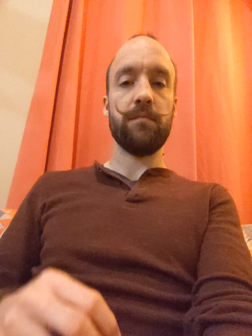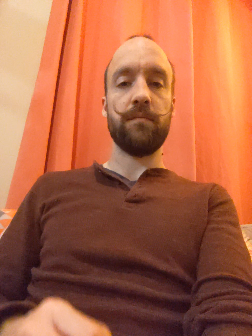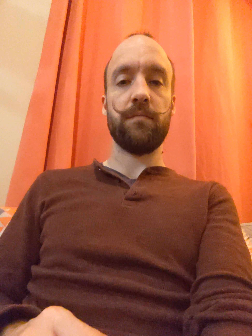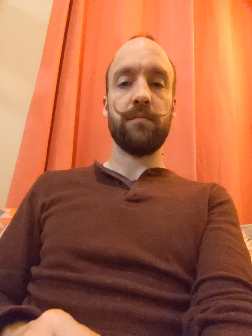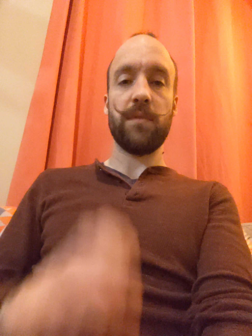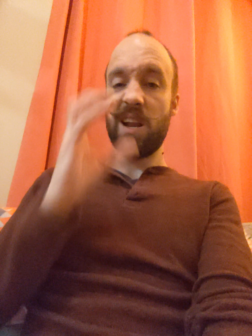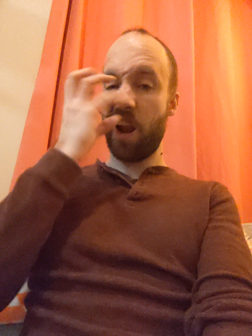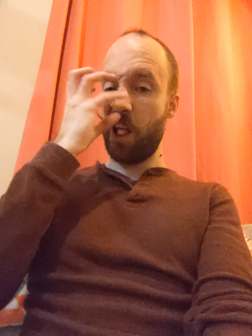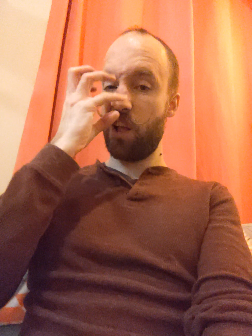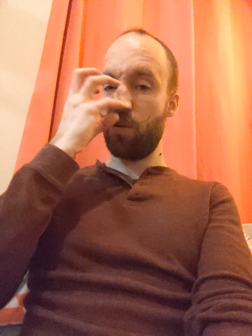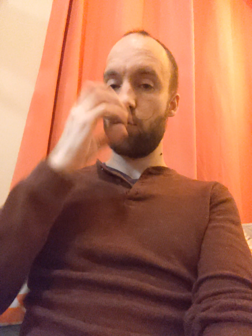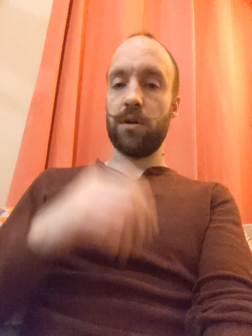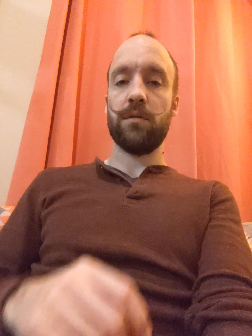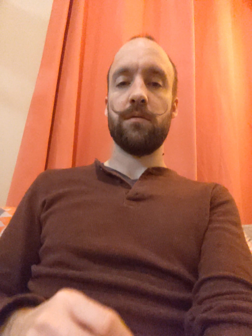clown